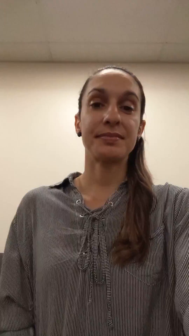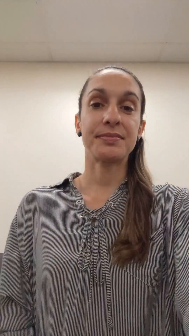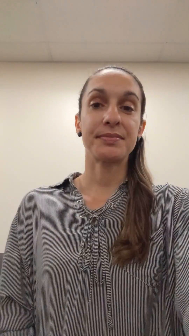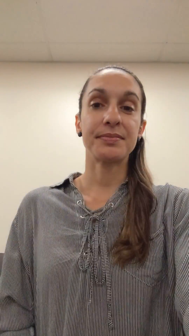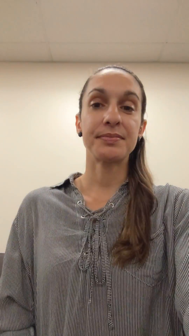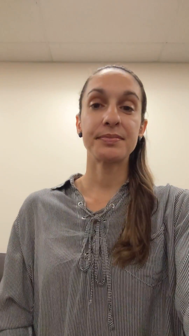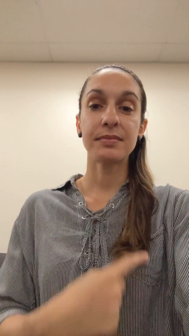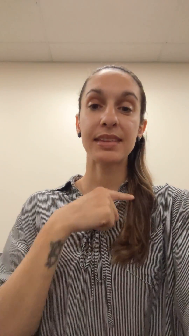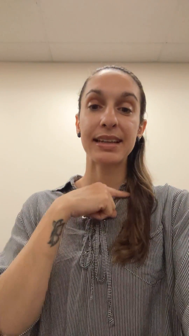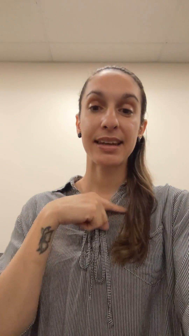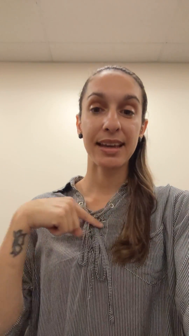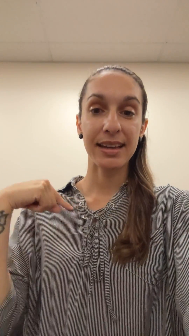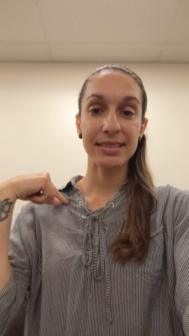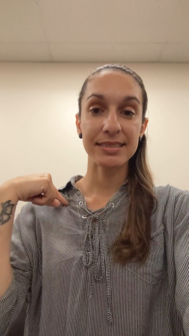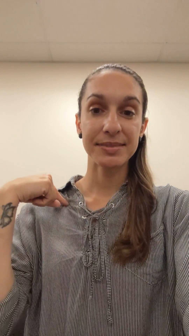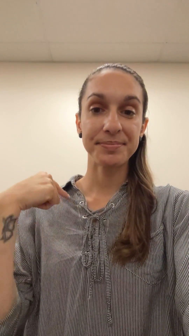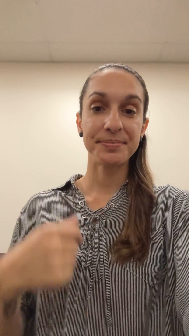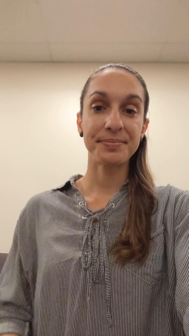necklace